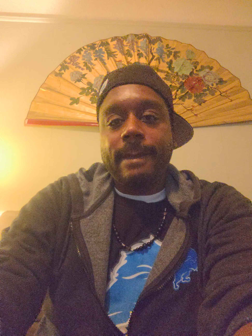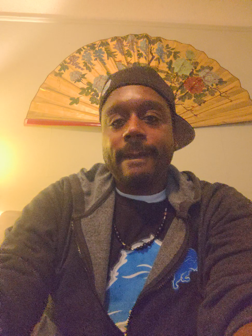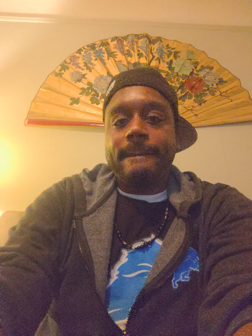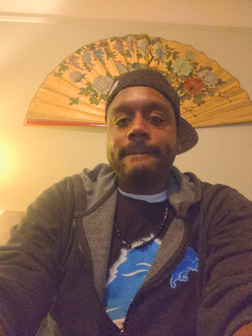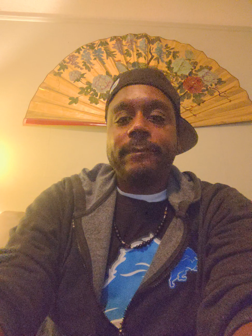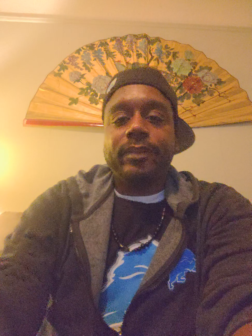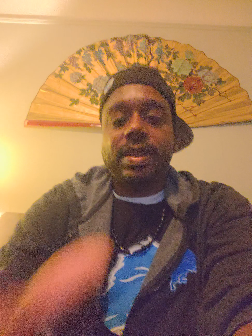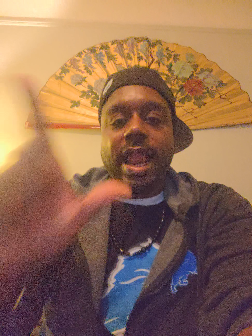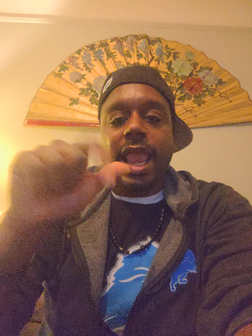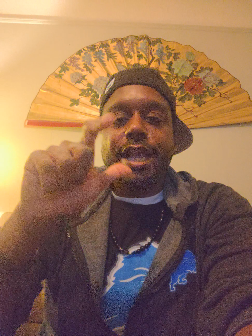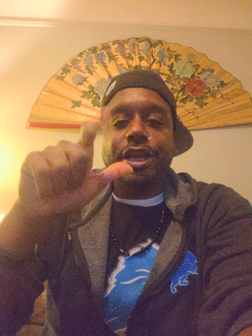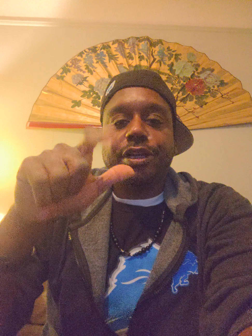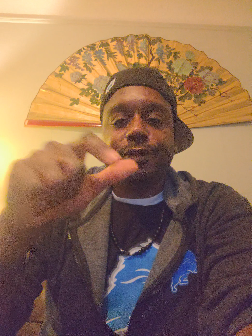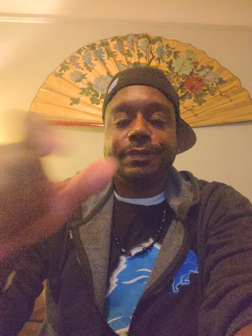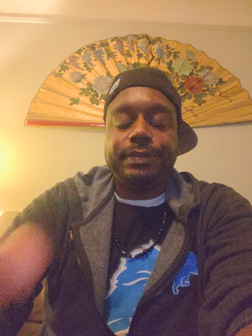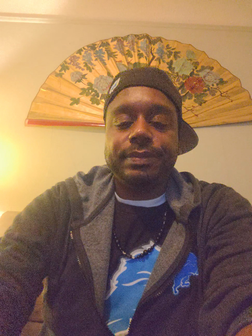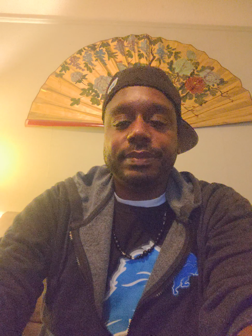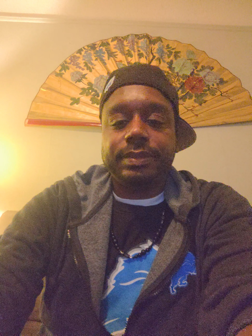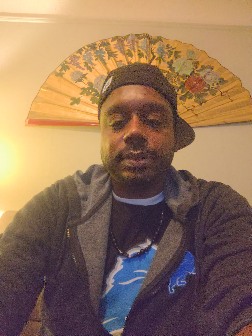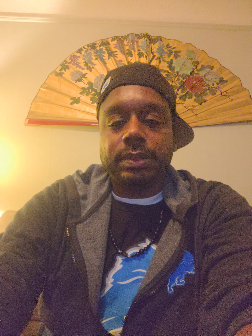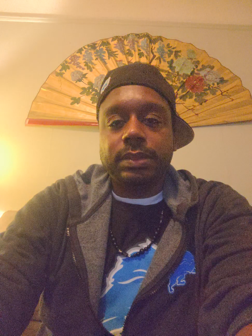later